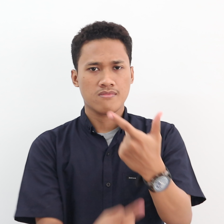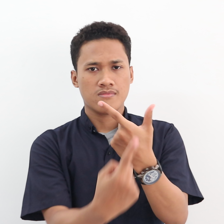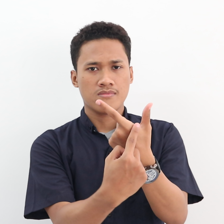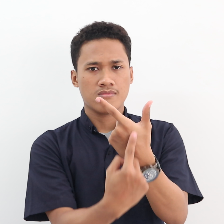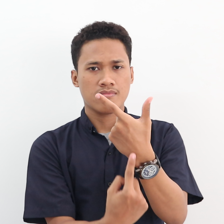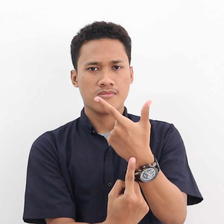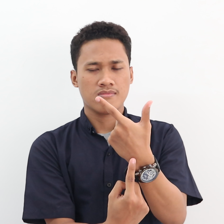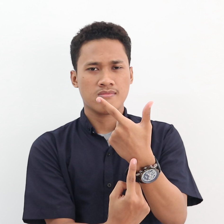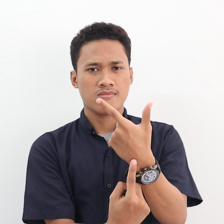Y